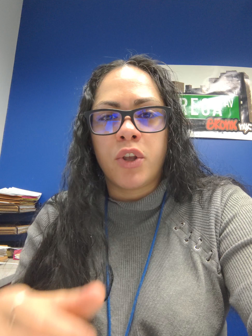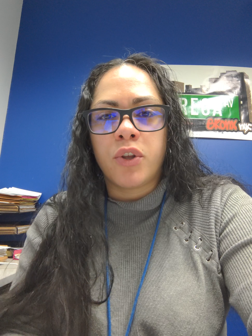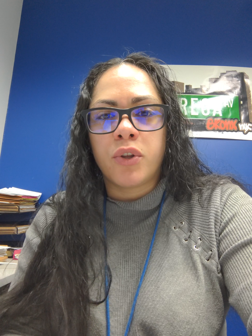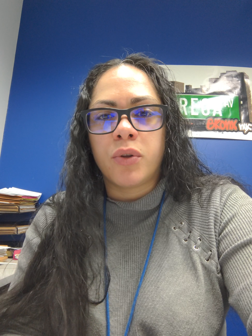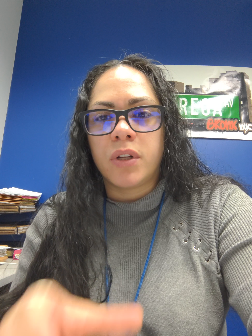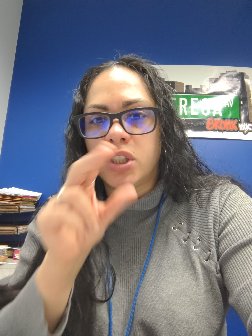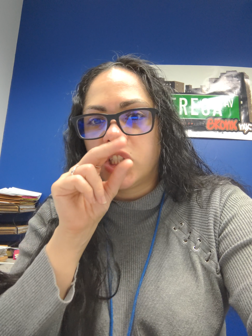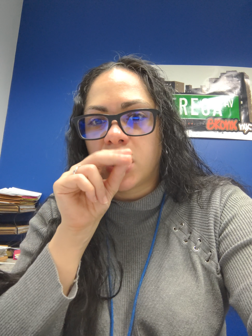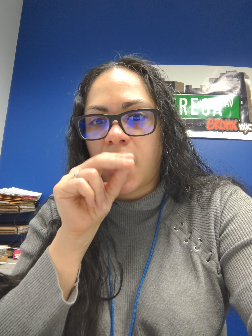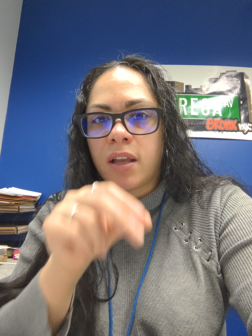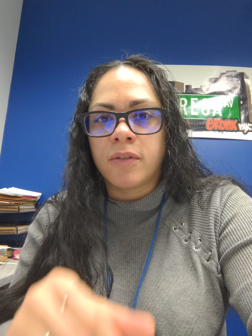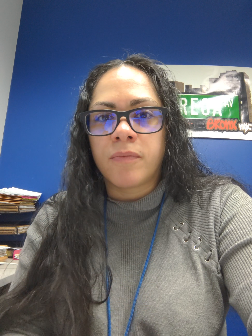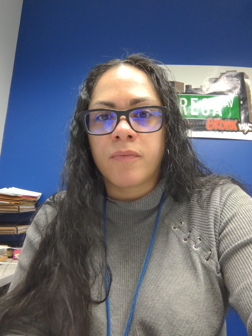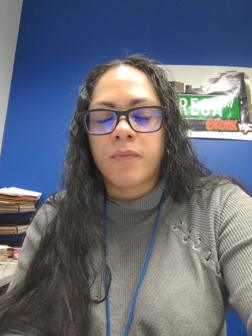duck